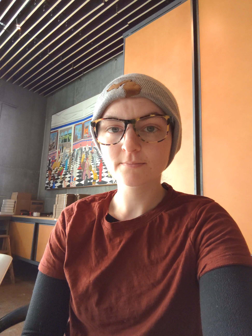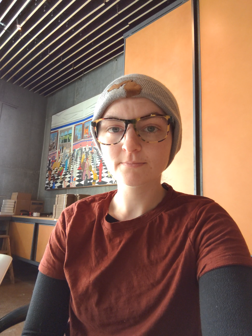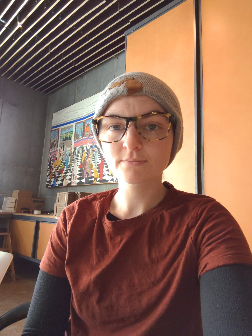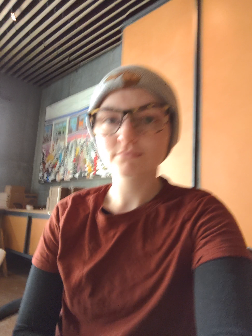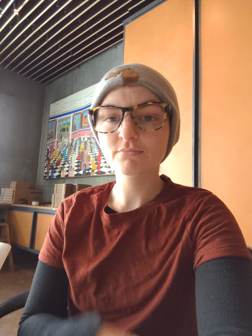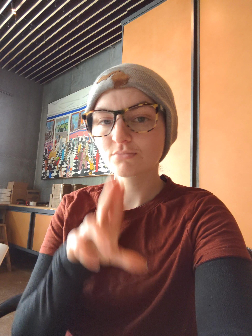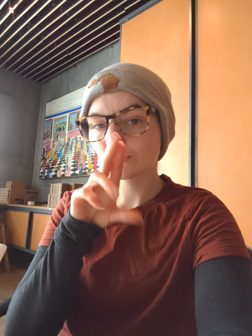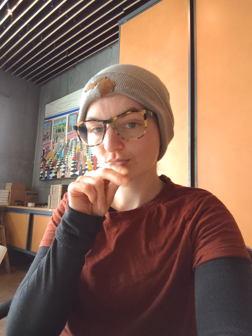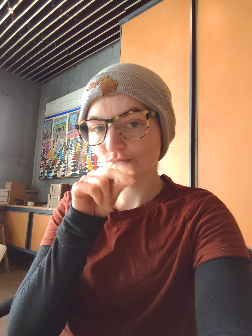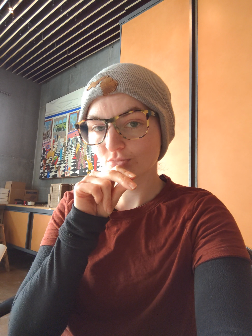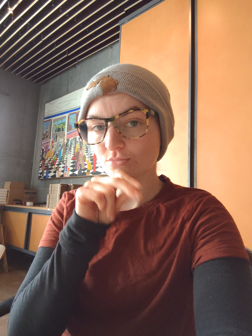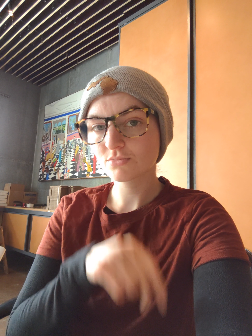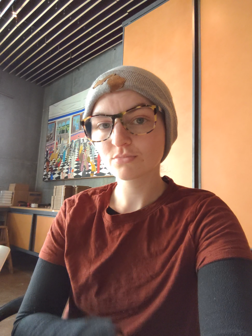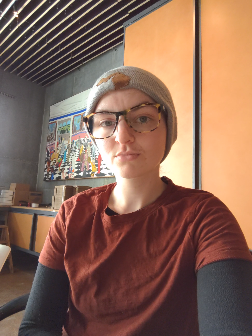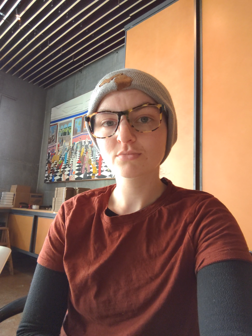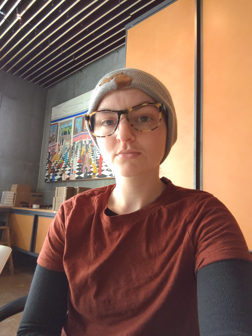duck